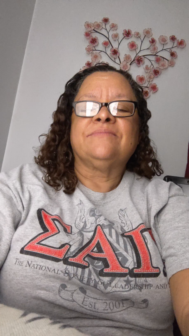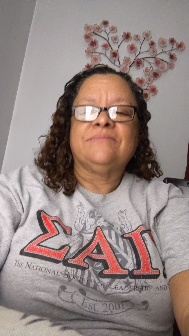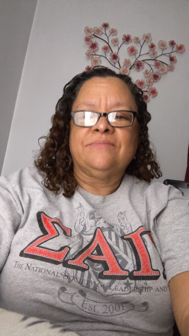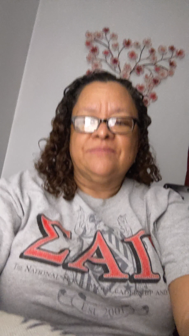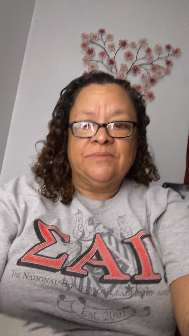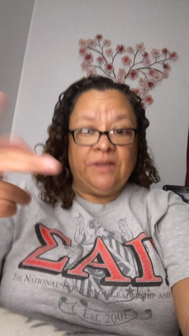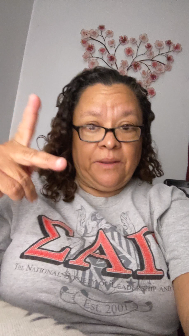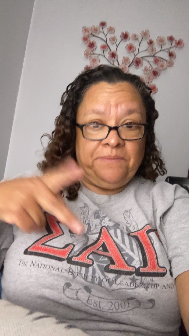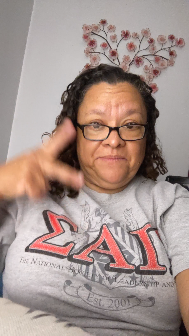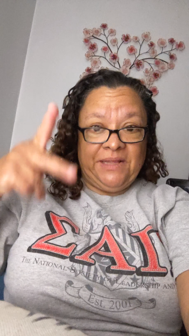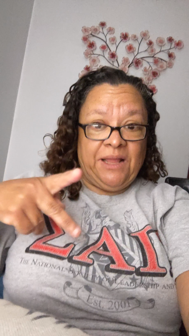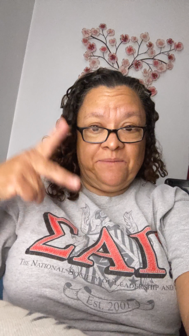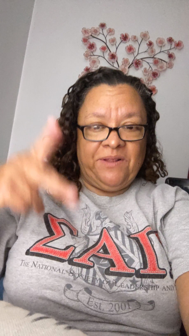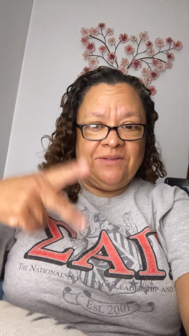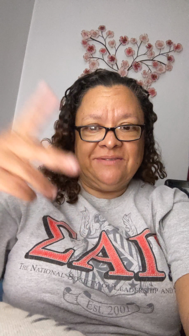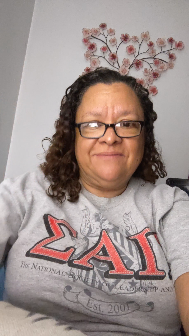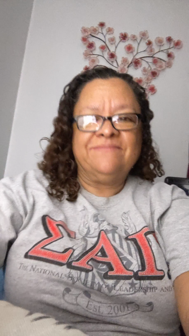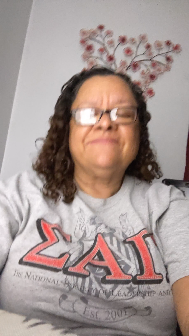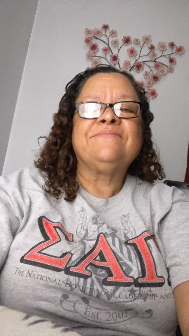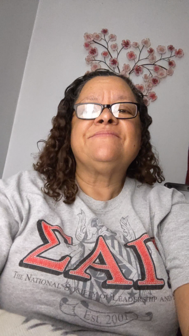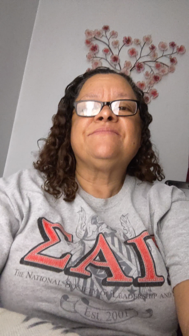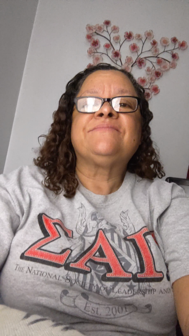people